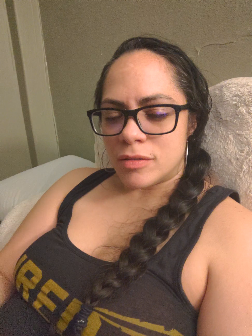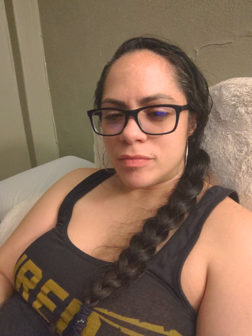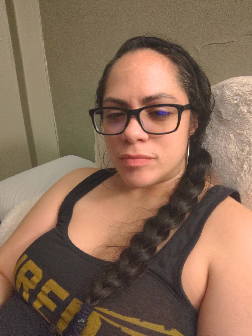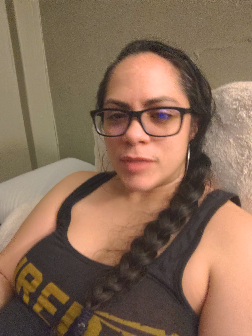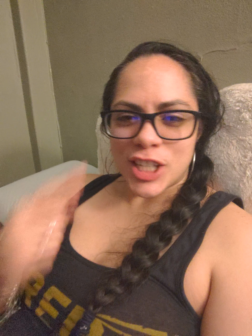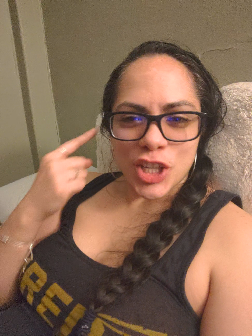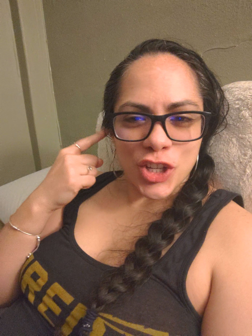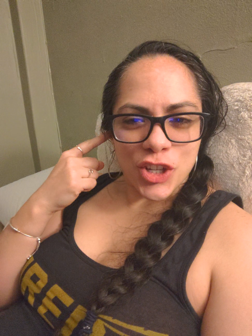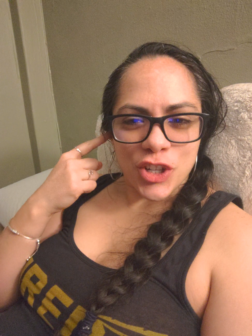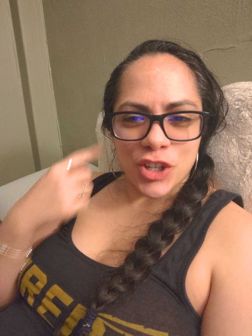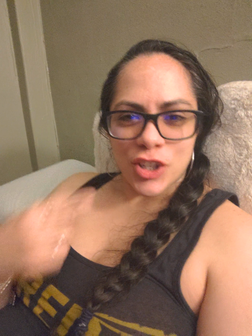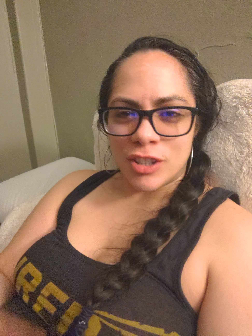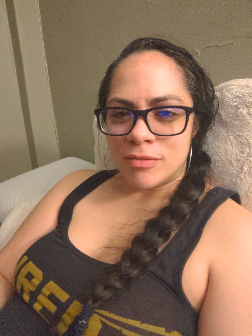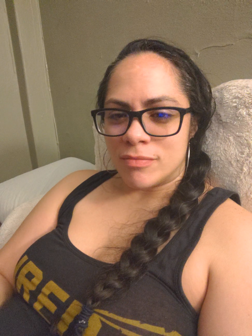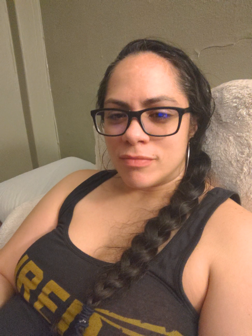ear